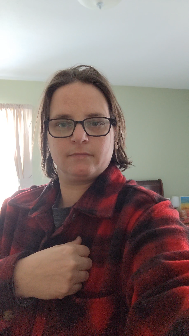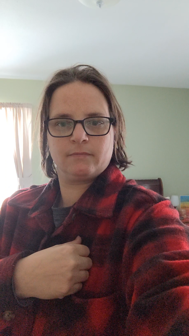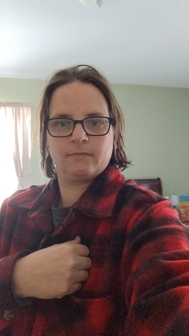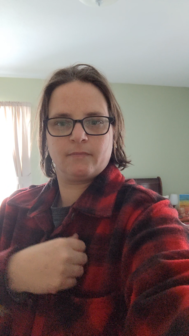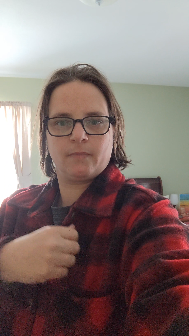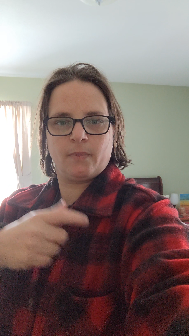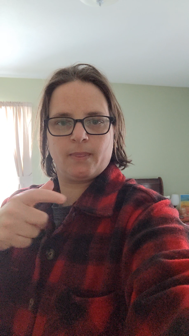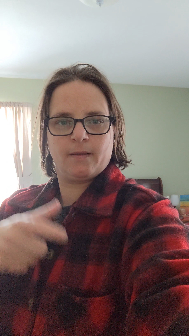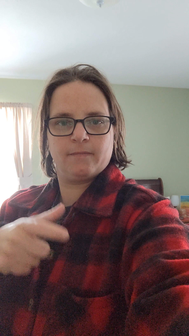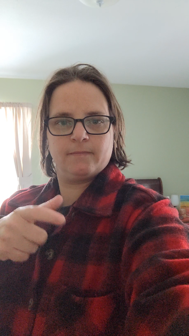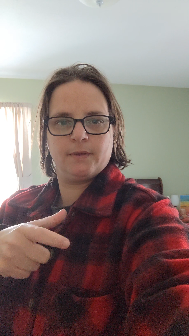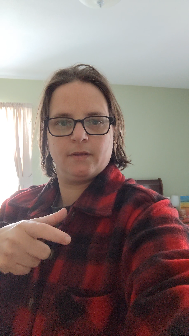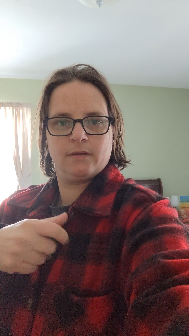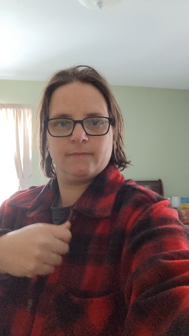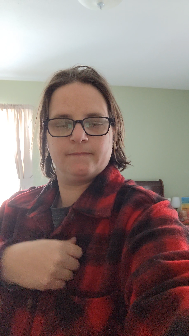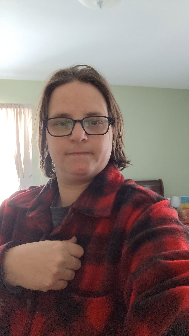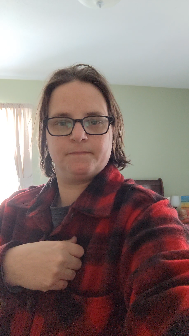plate